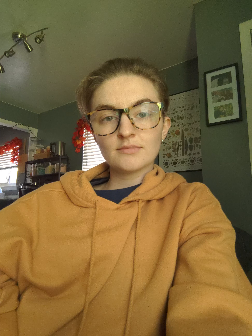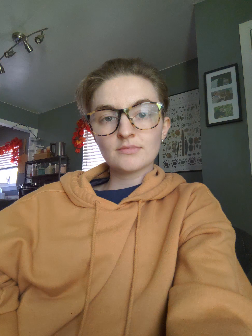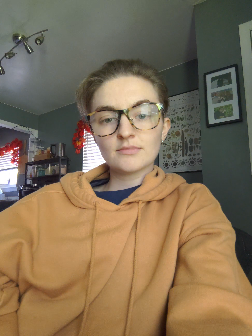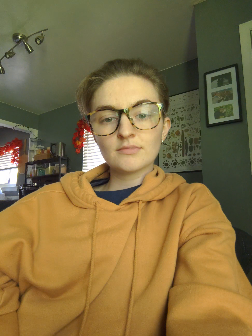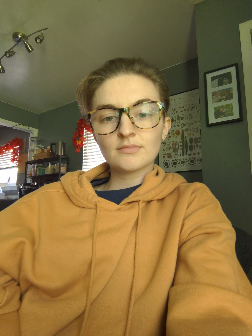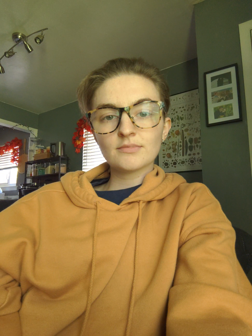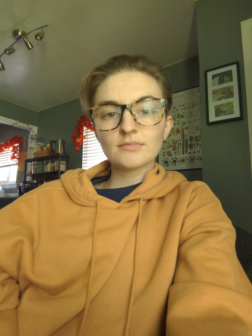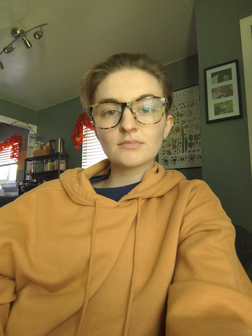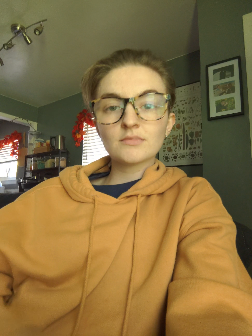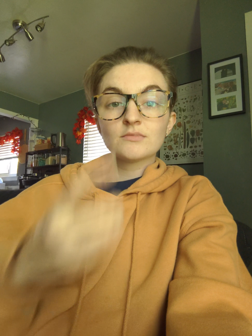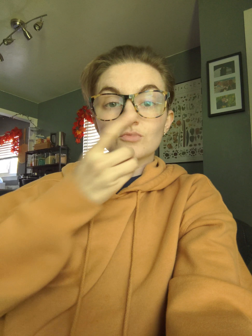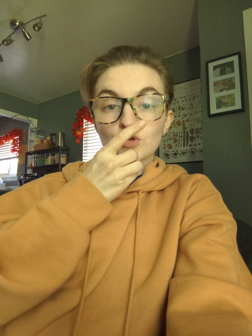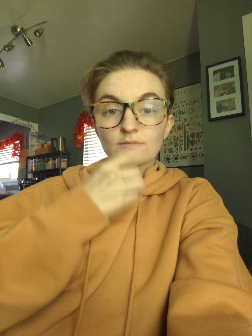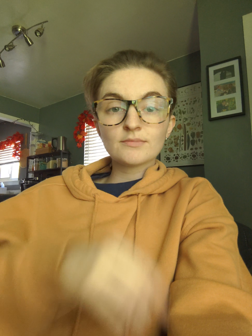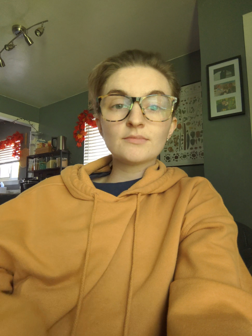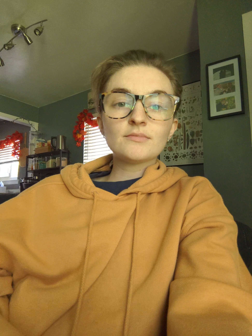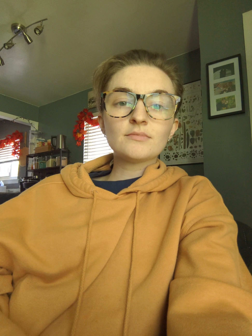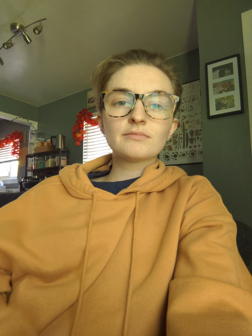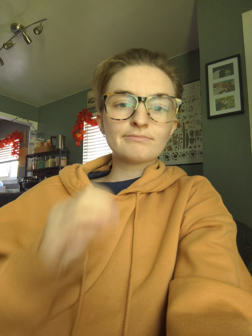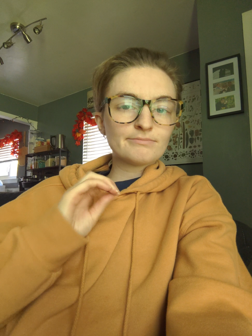dinner